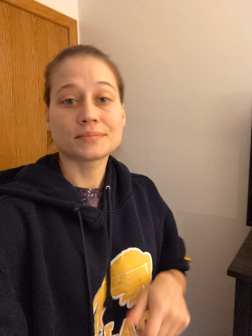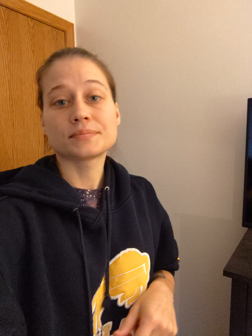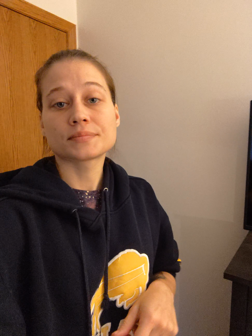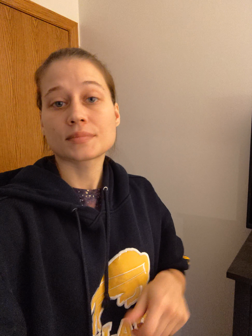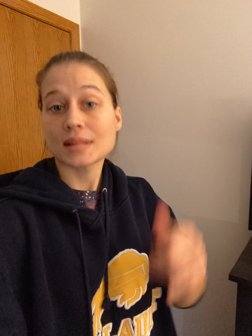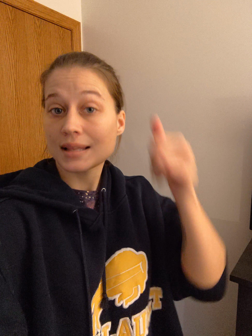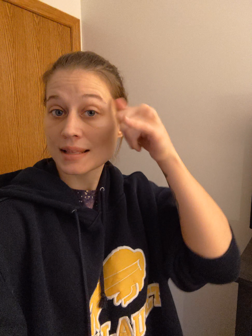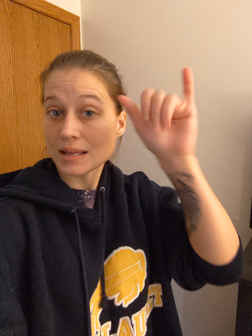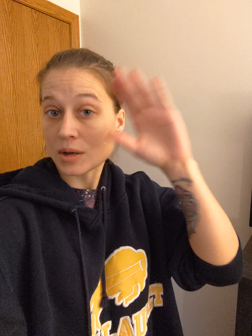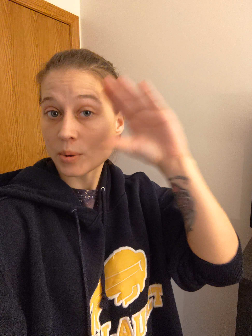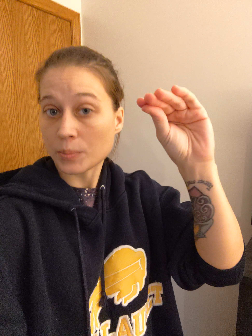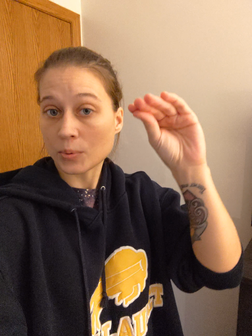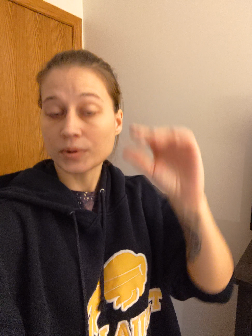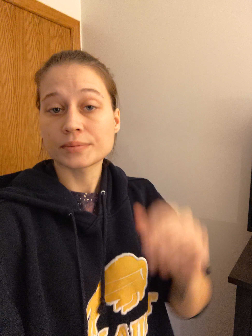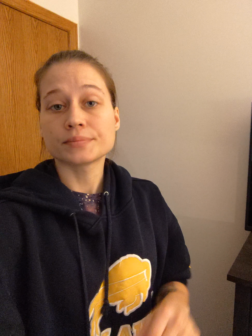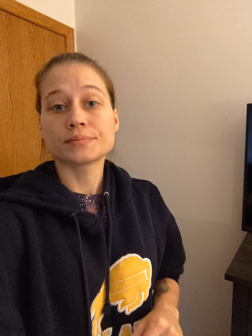cowboy